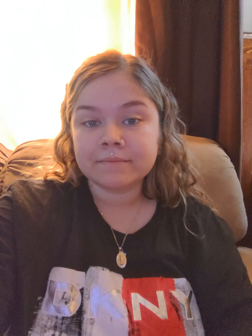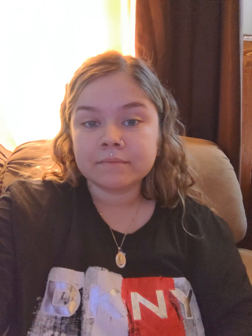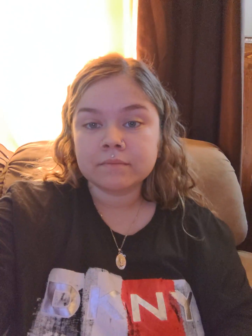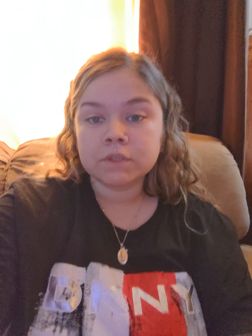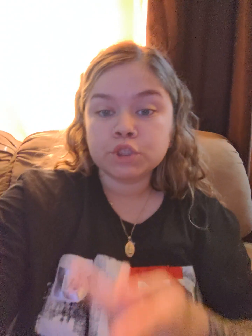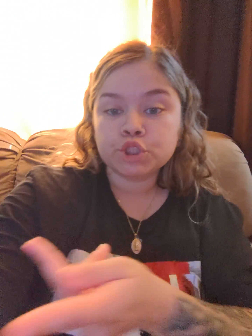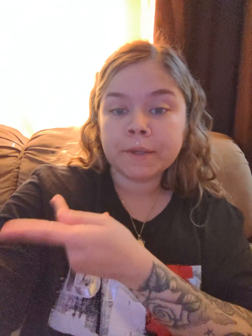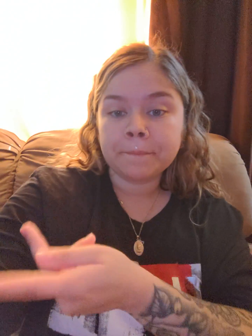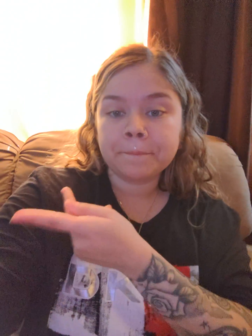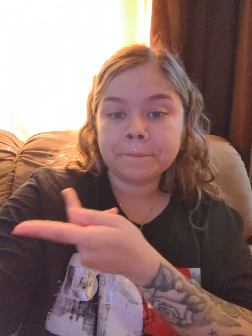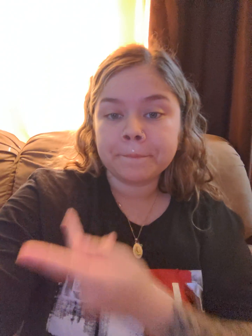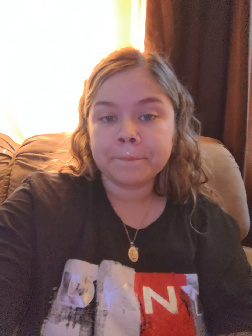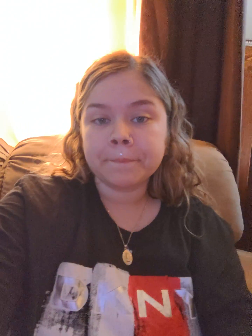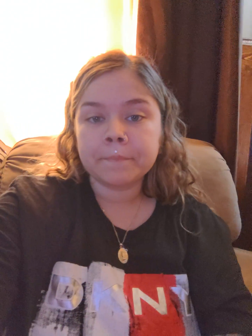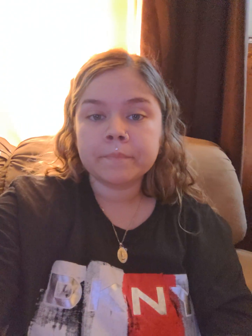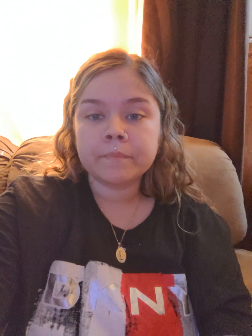sheep